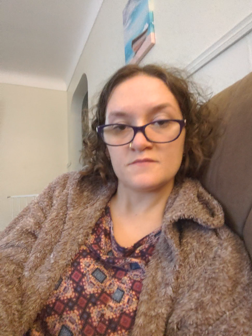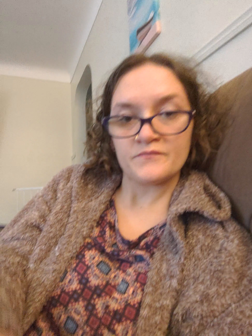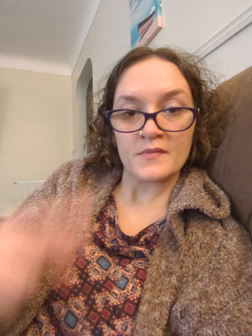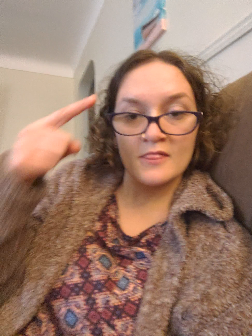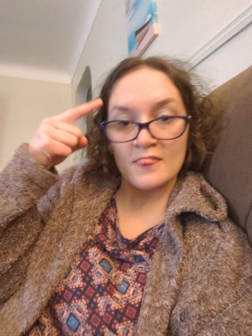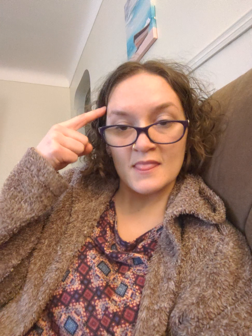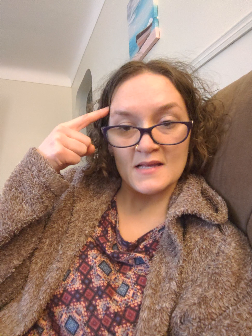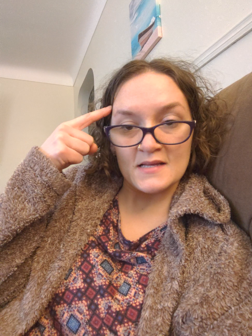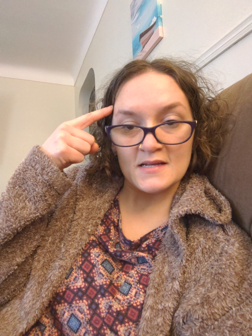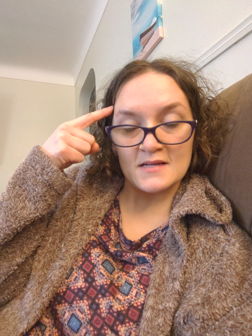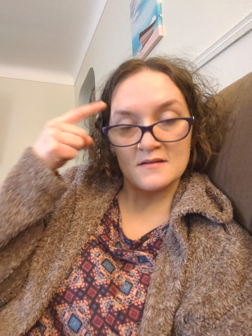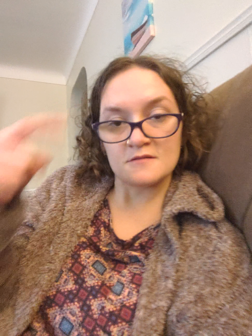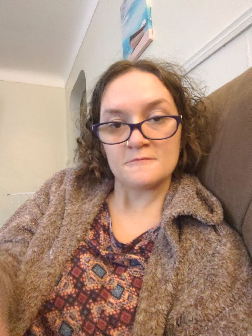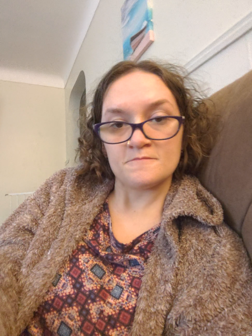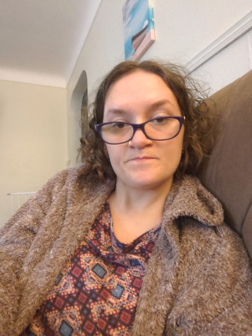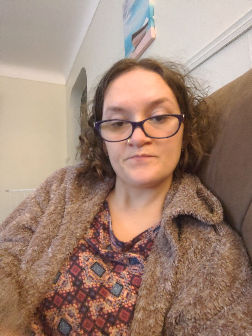think